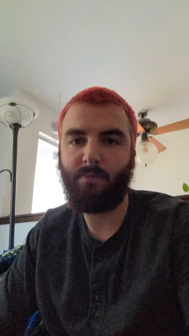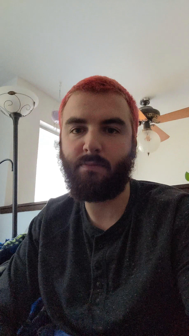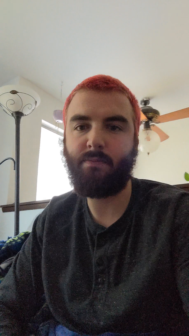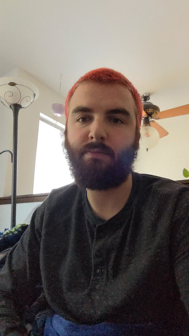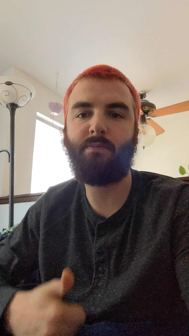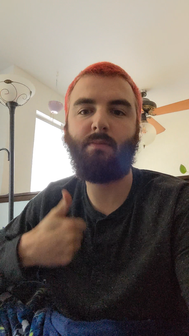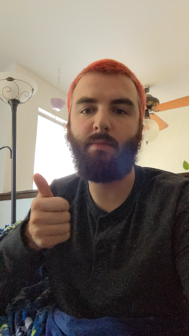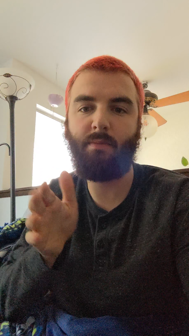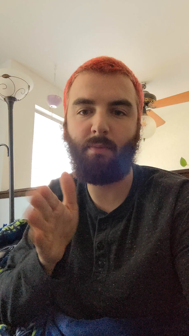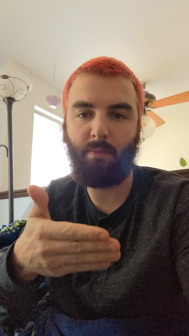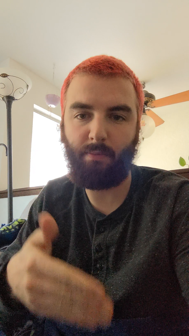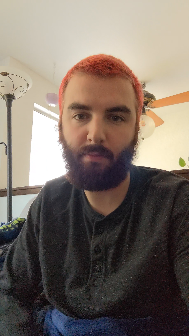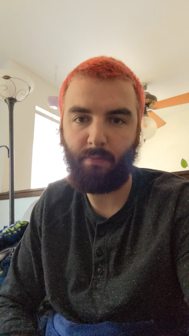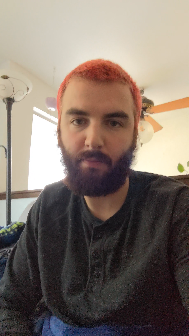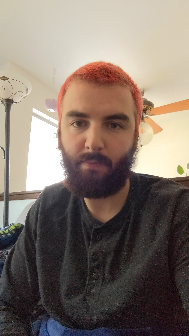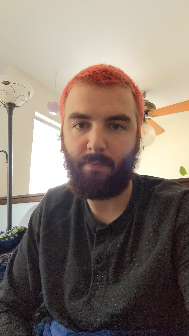living room